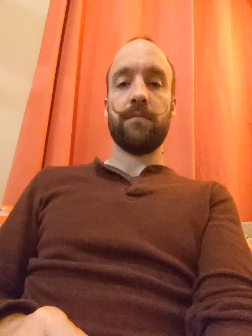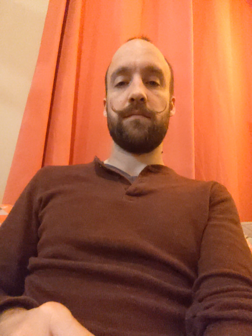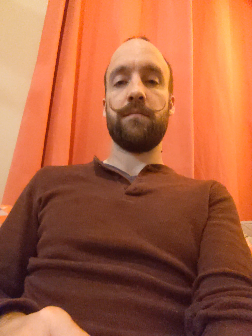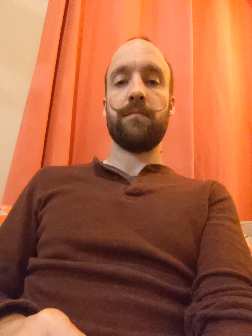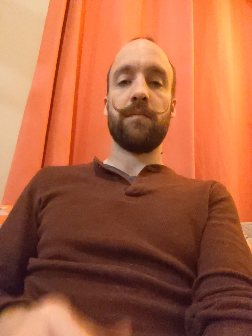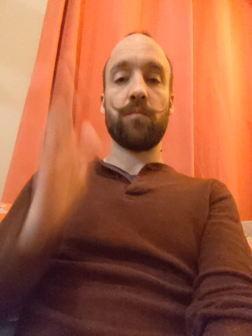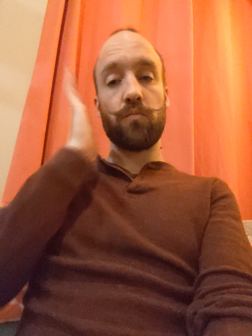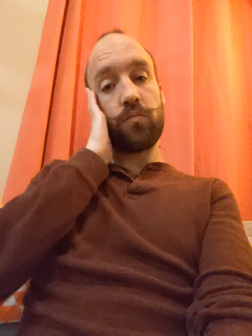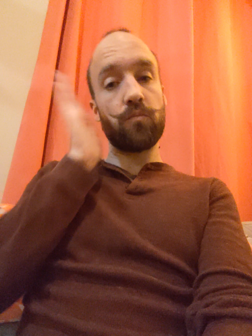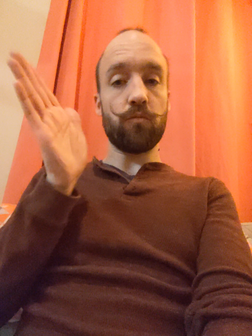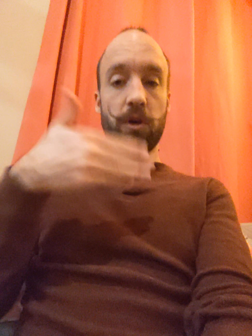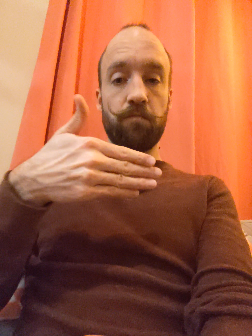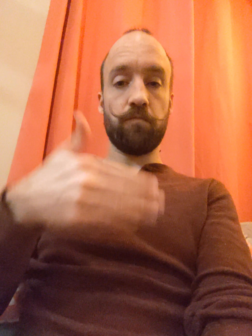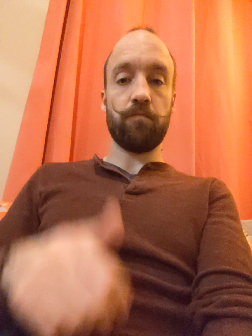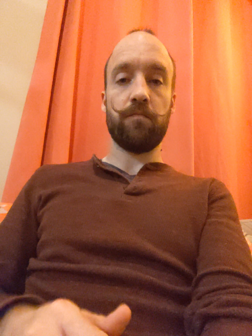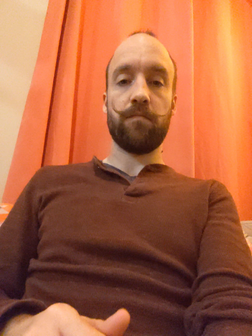bedroom